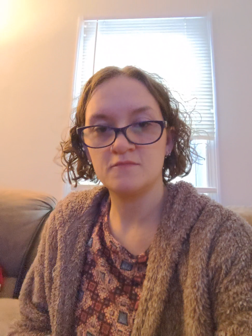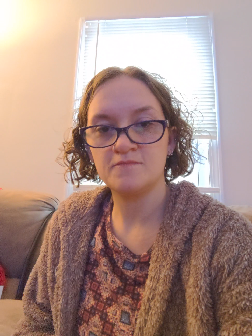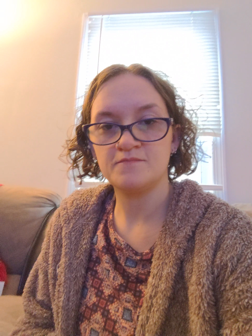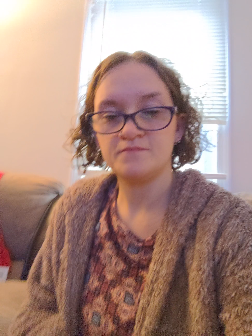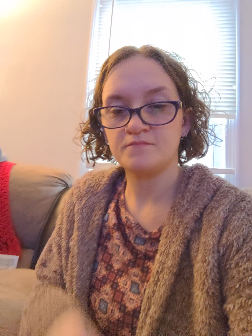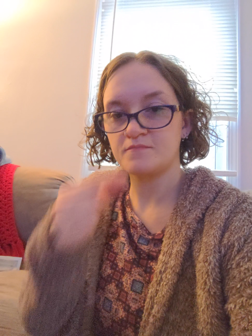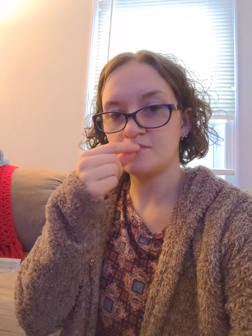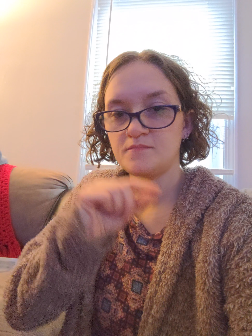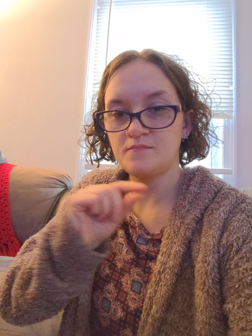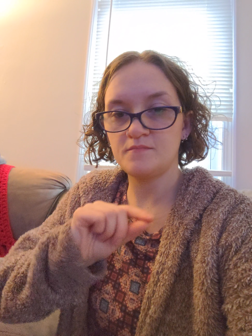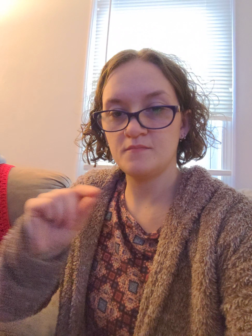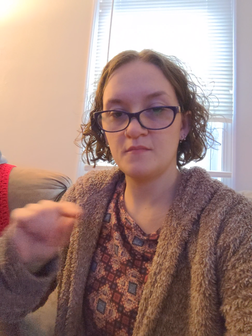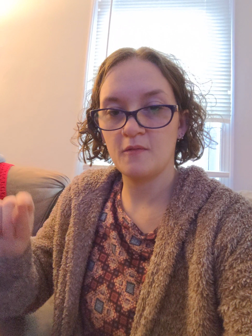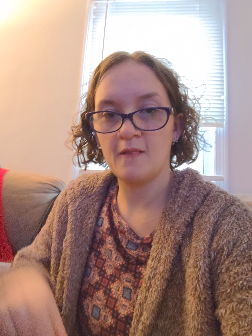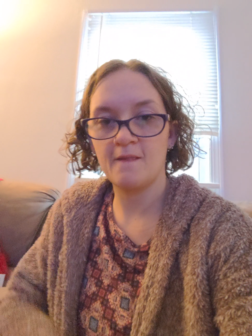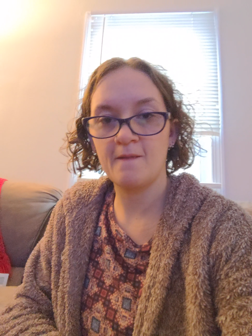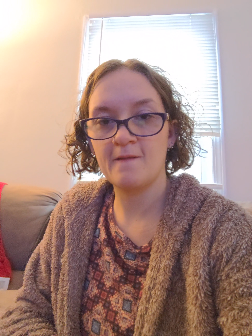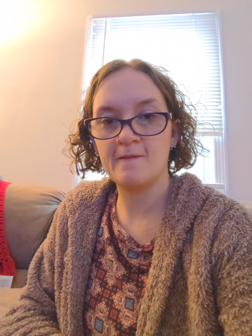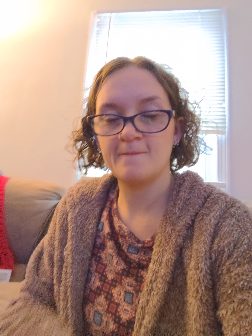pencil